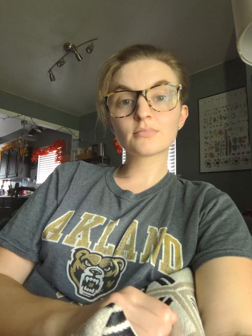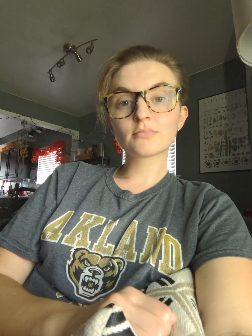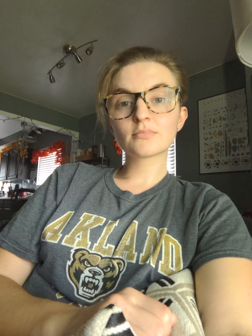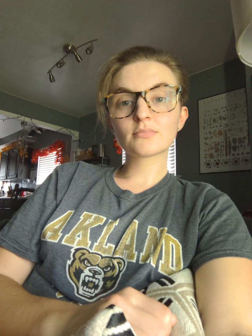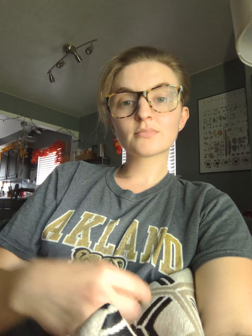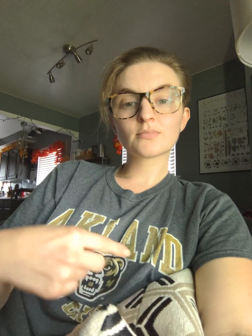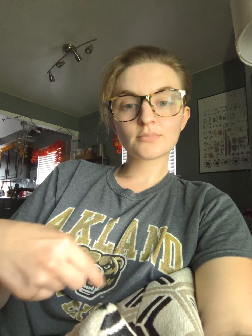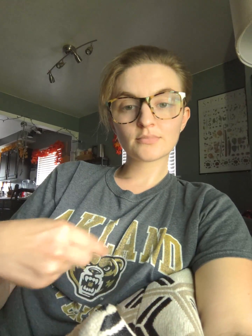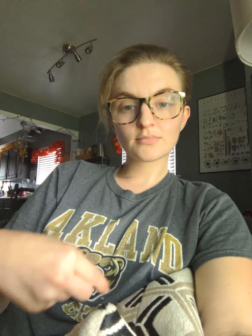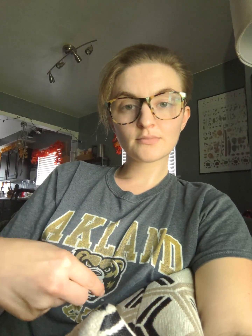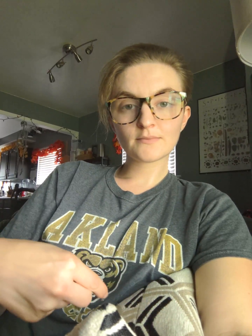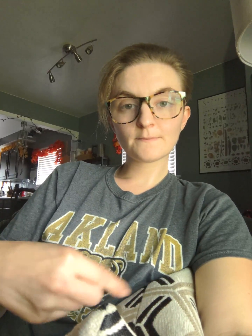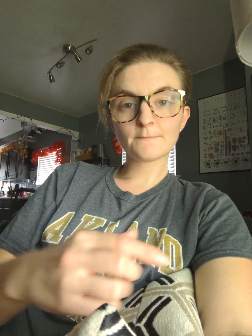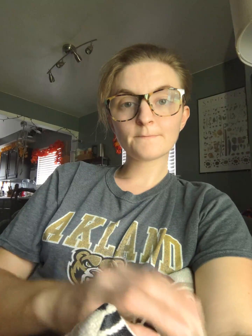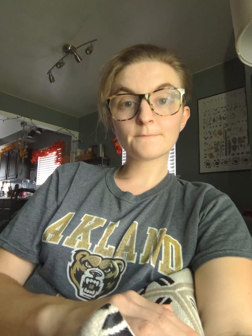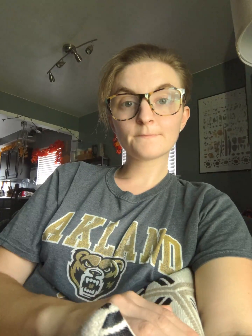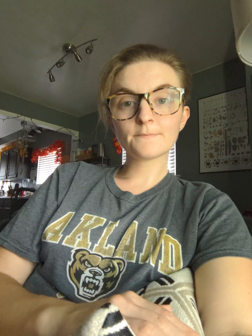belly button